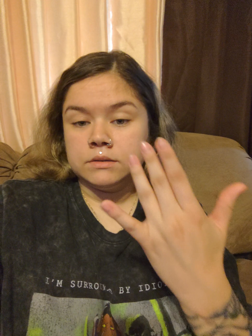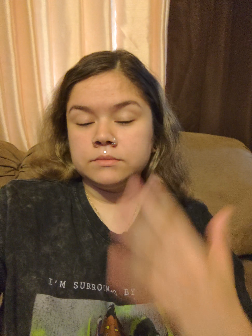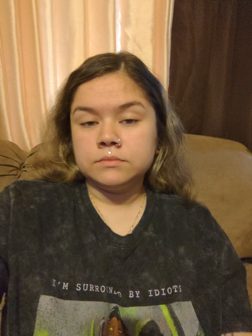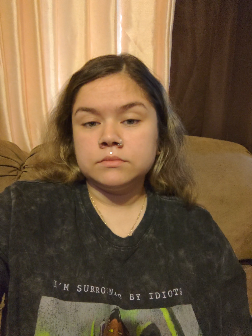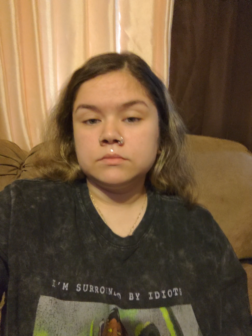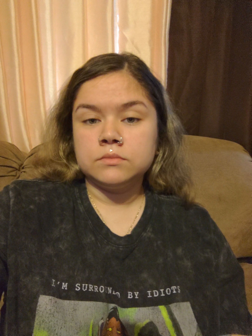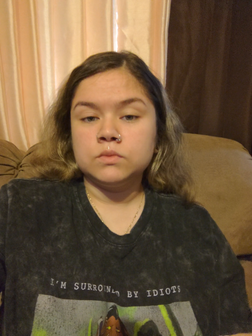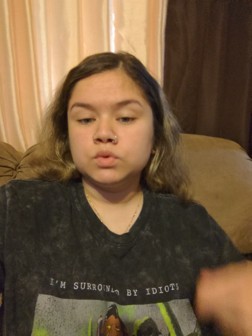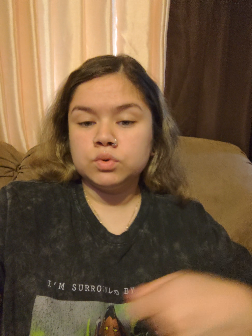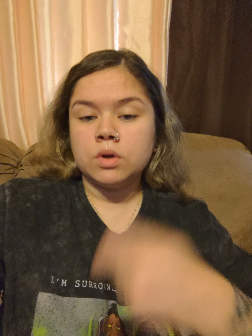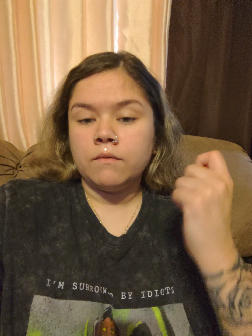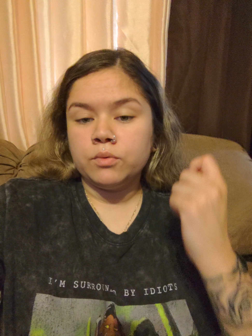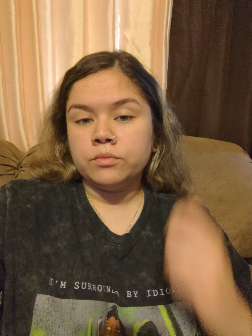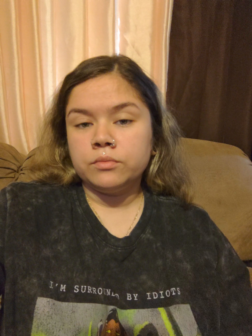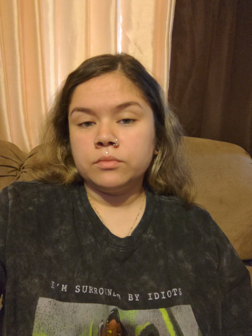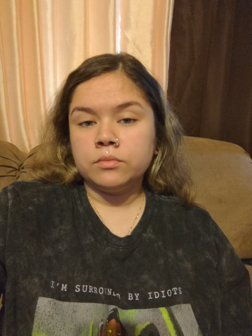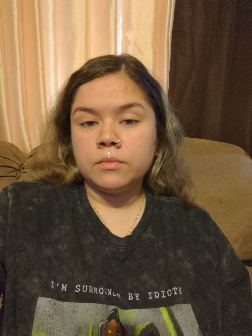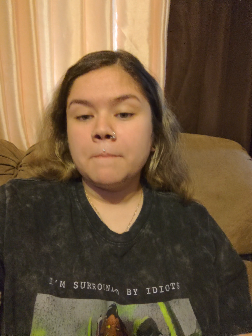shovel